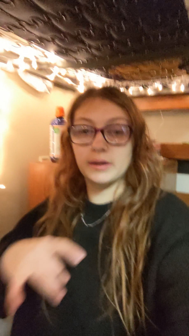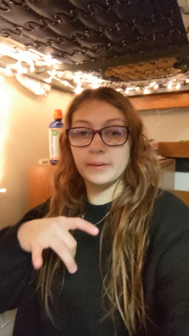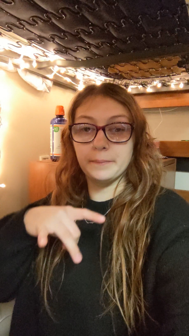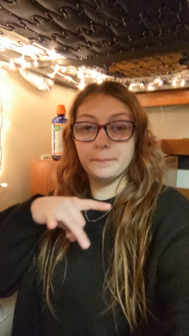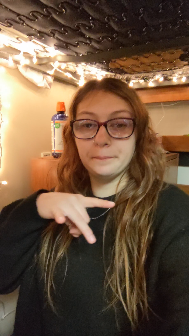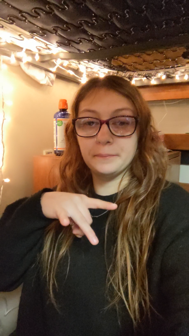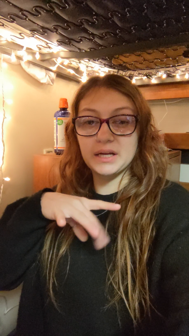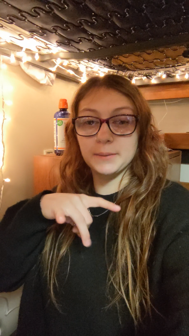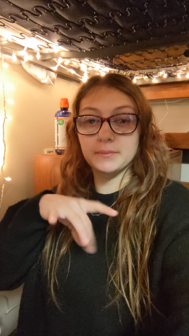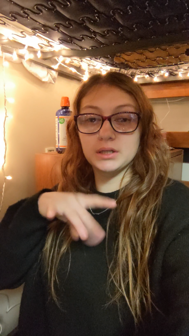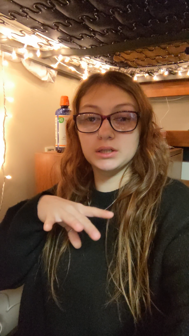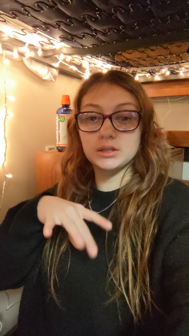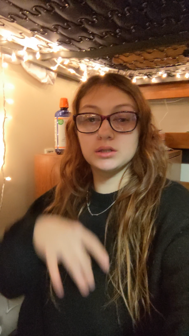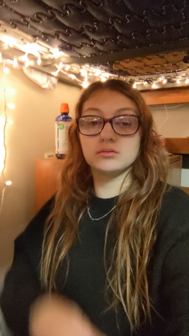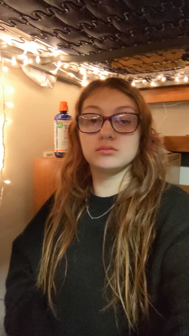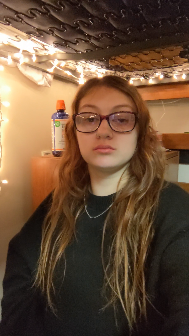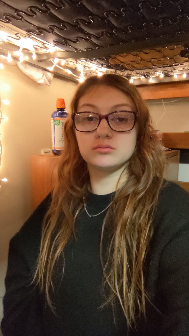pumpkin